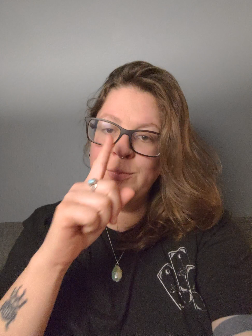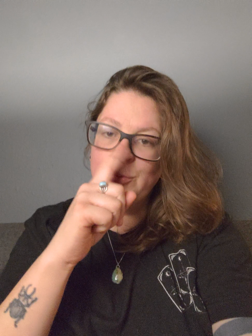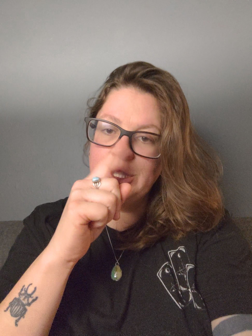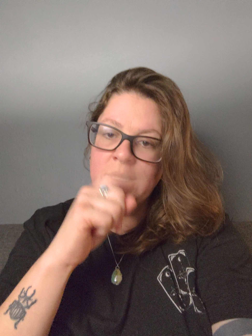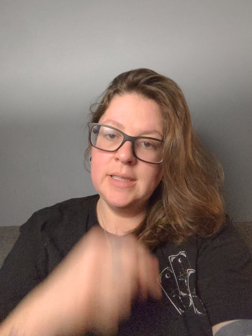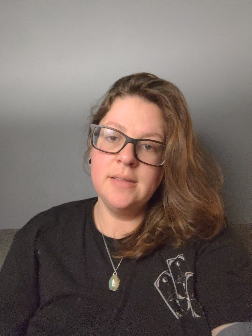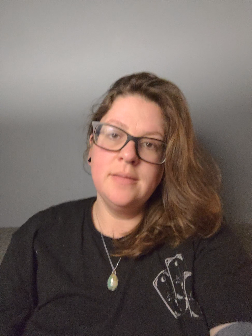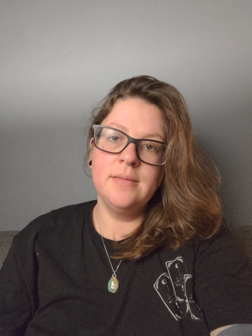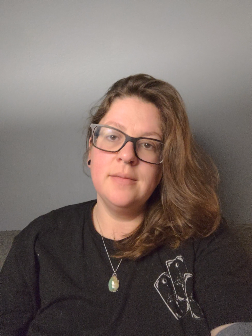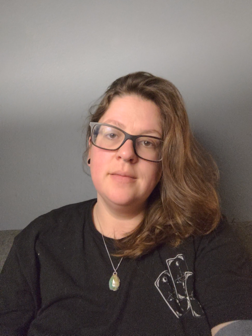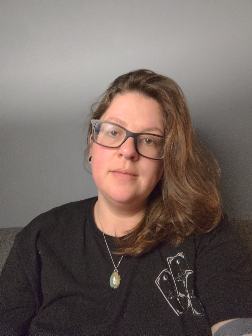pretend